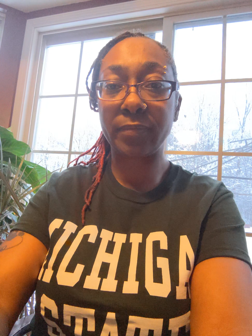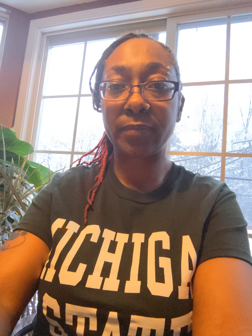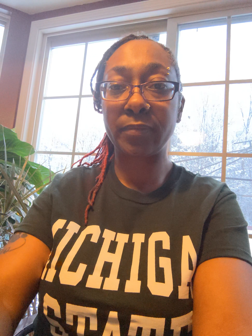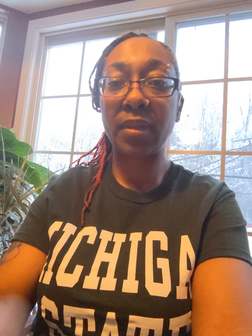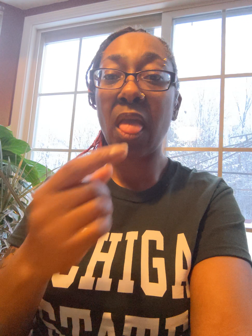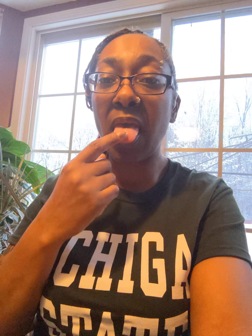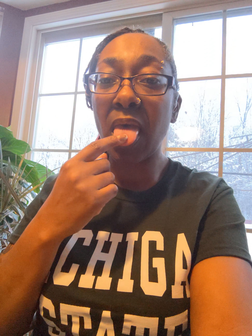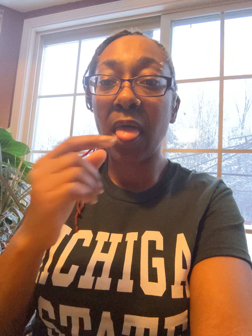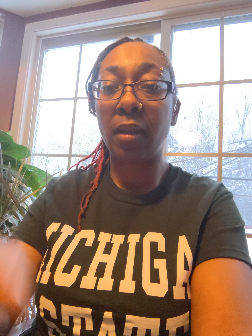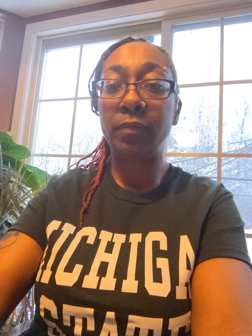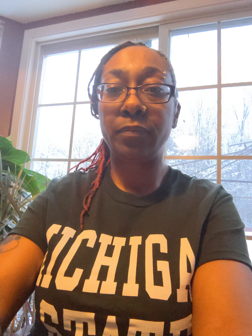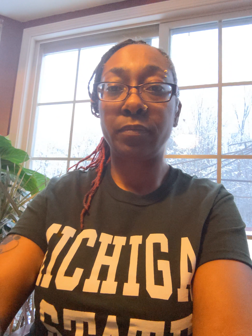tongue